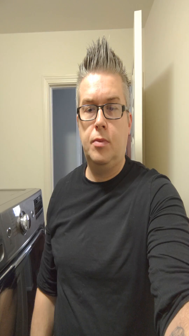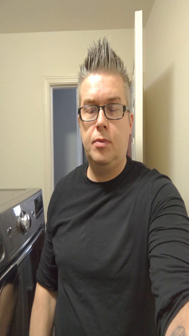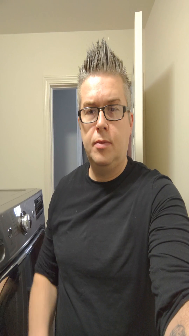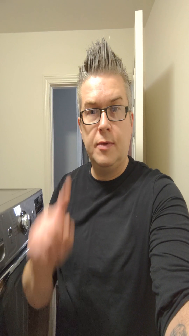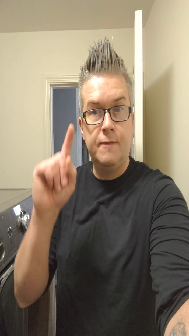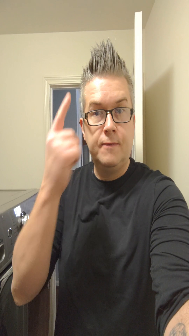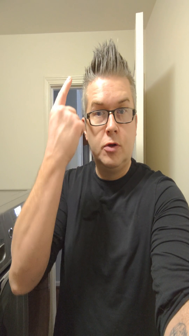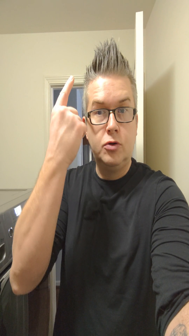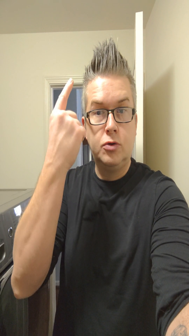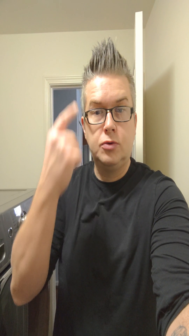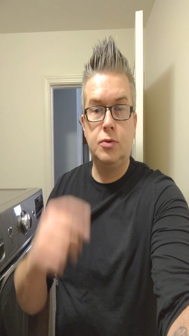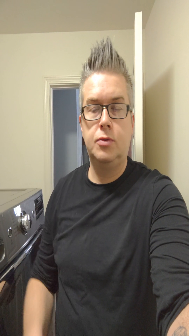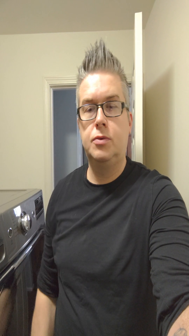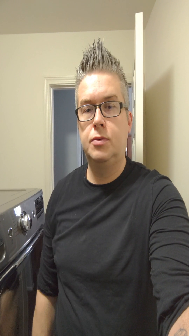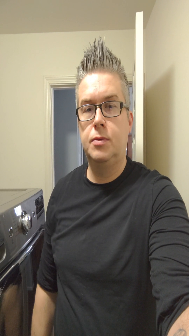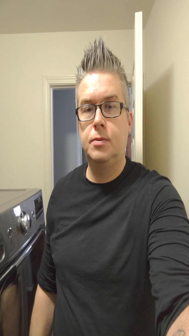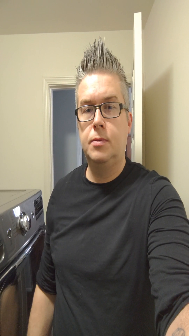first